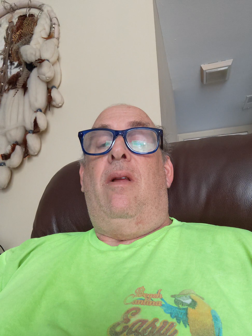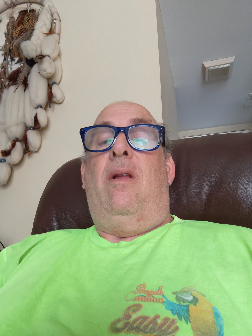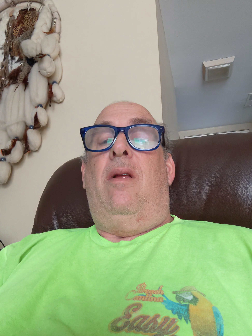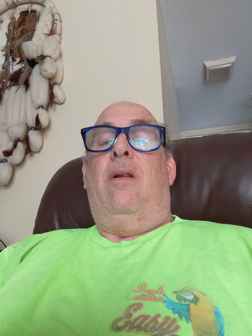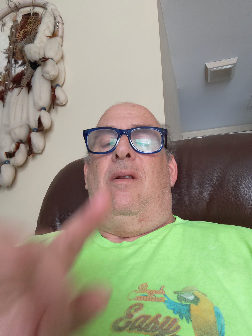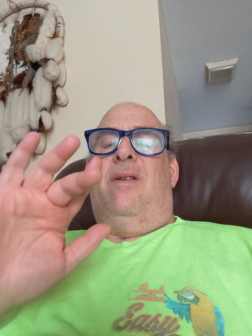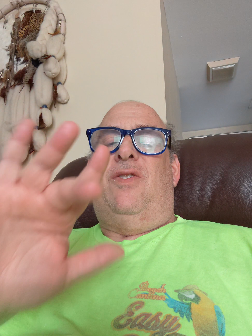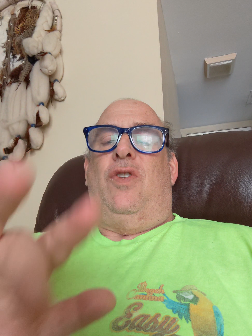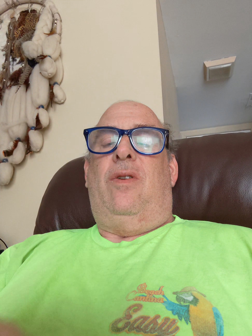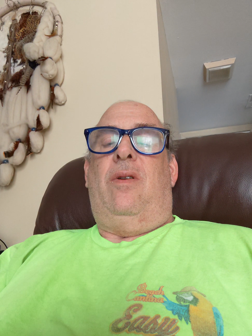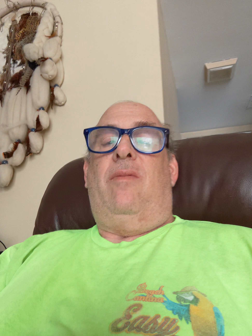touch